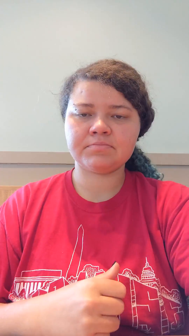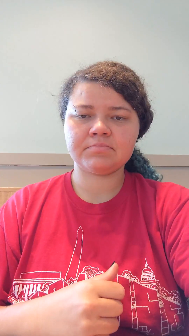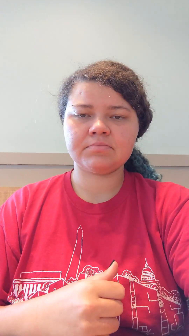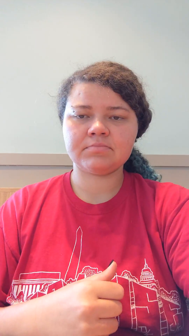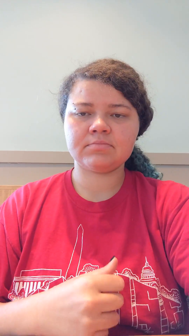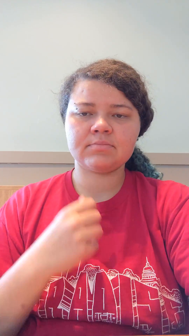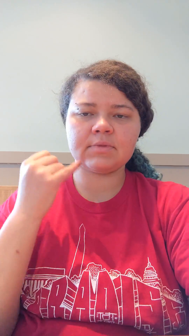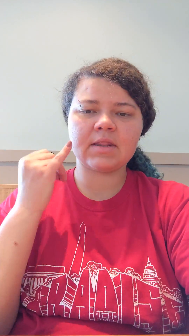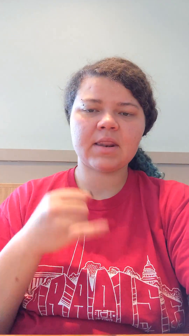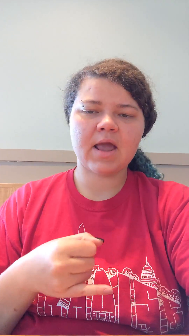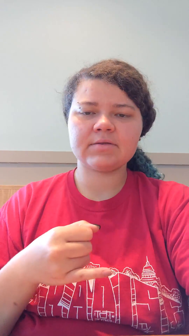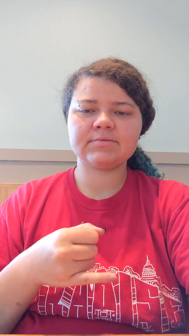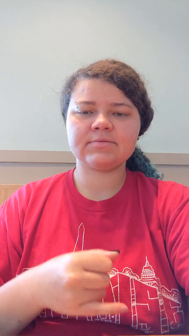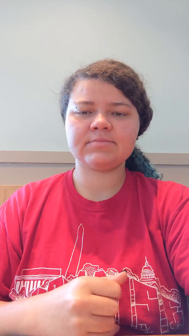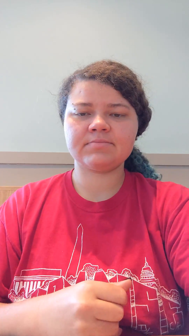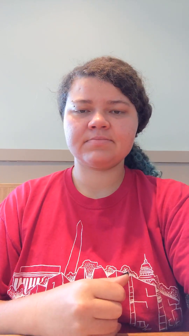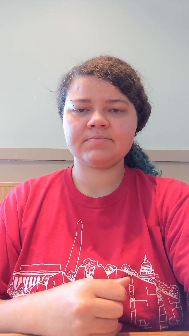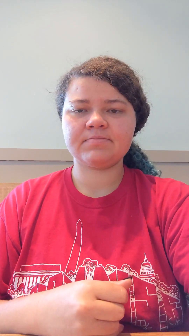last